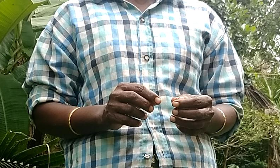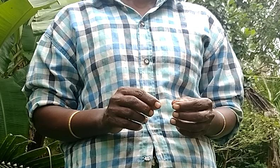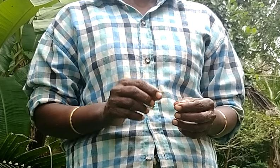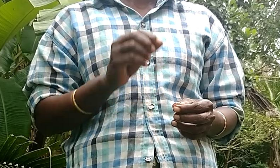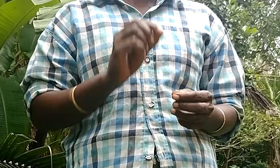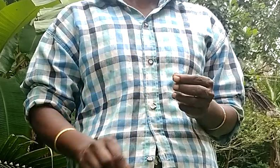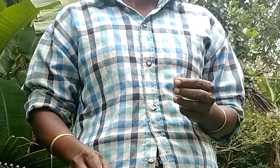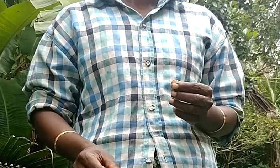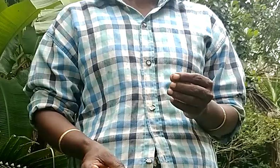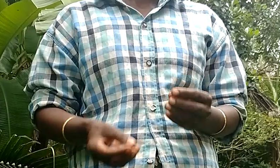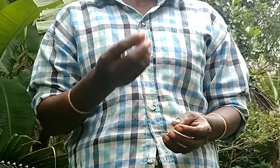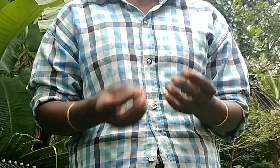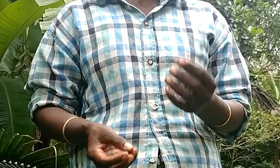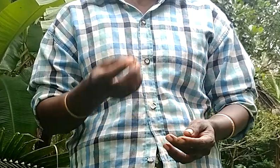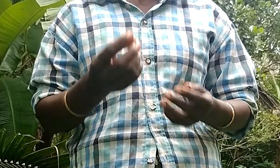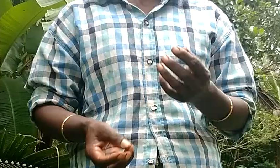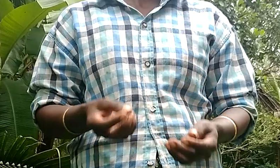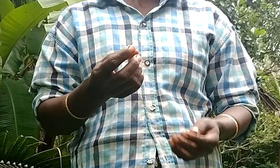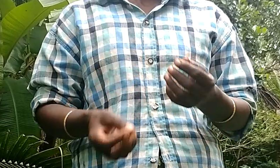Fire